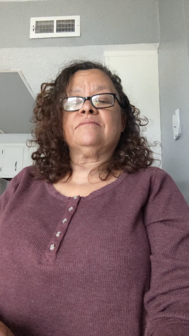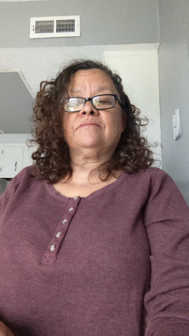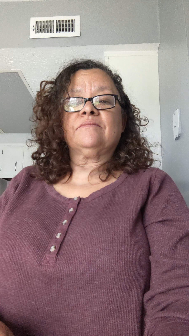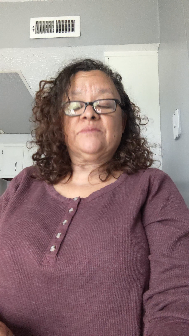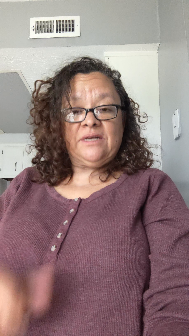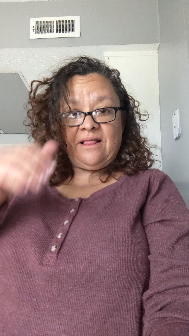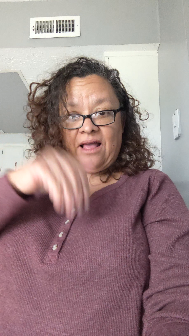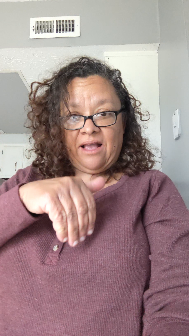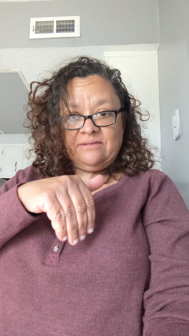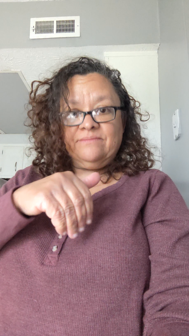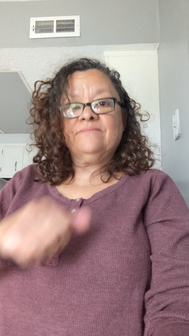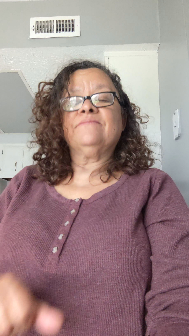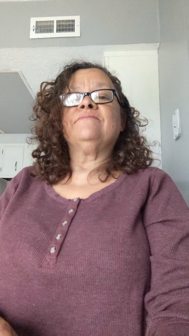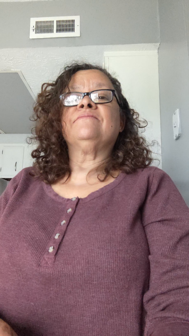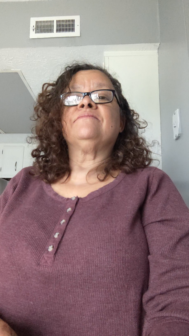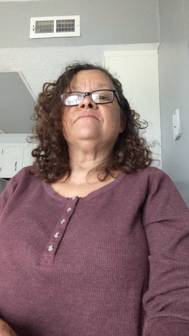night night